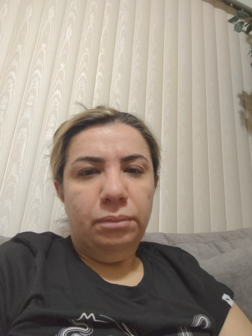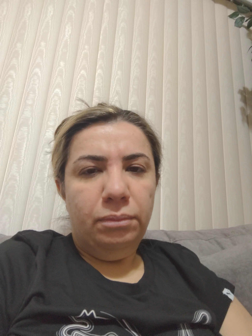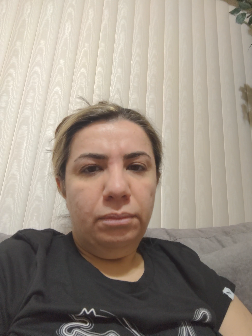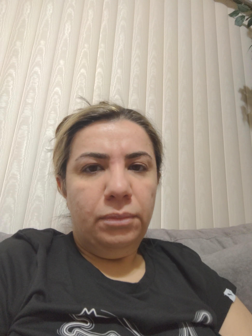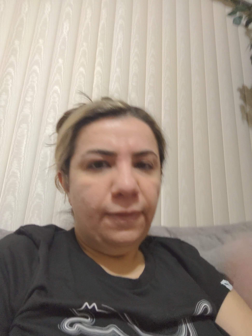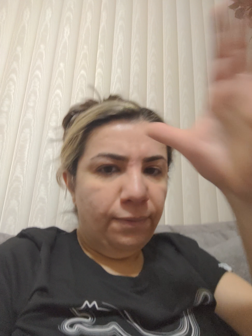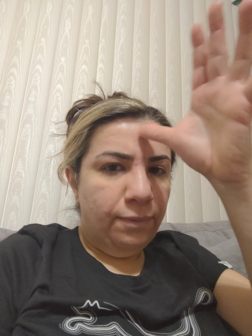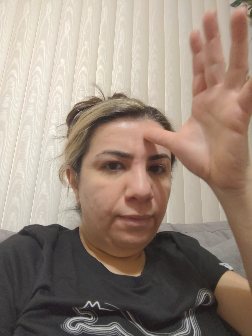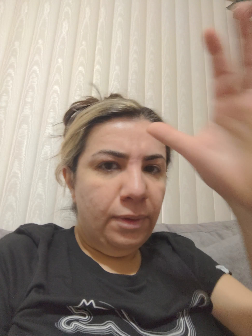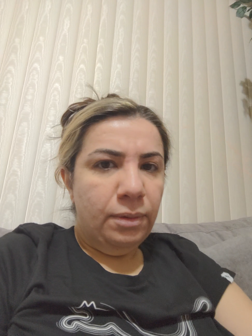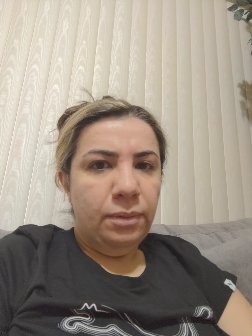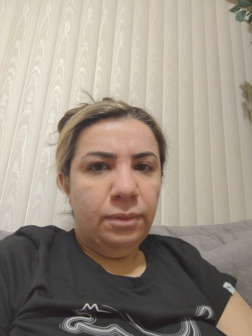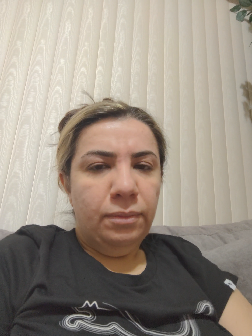dad